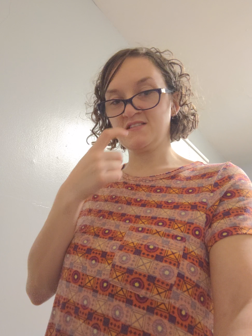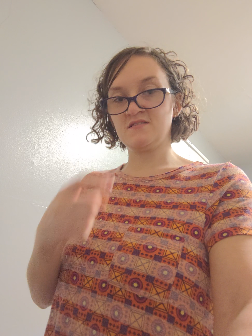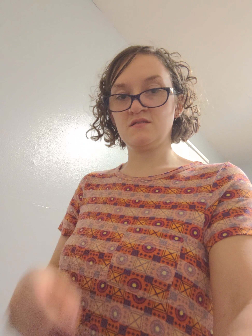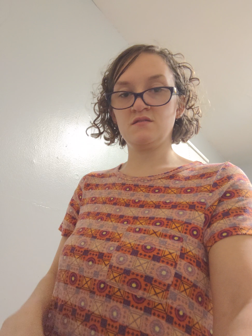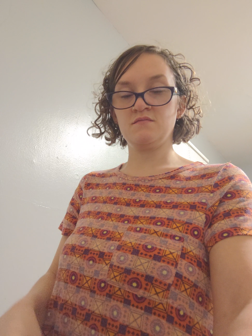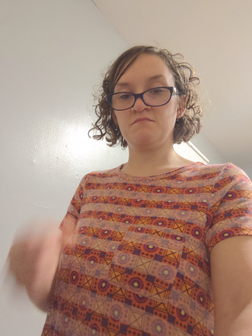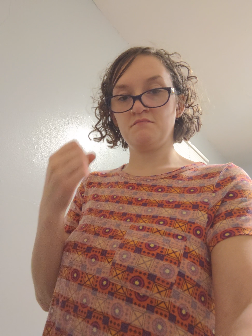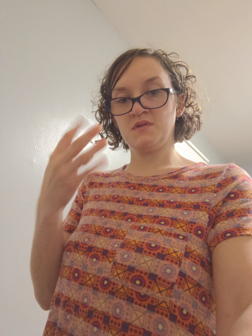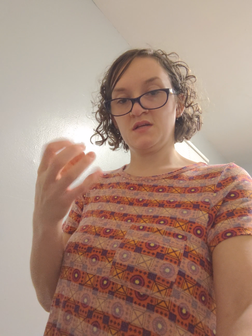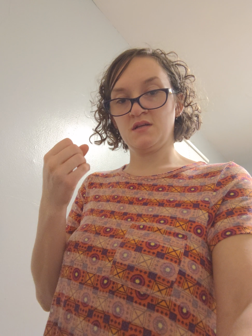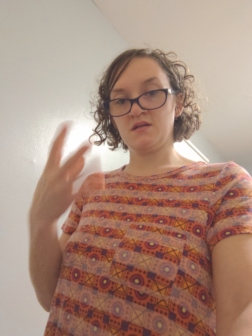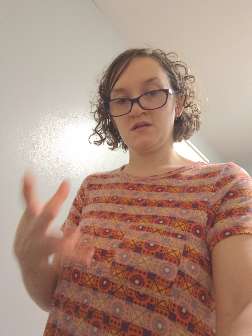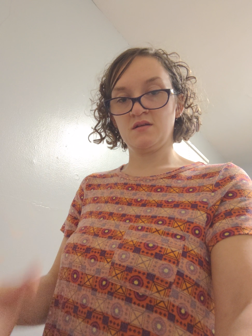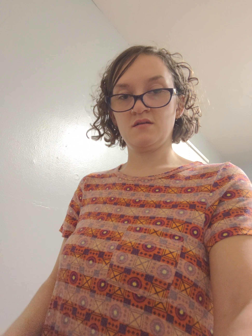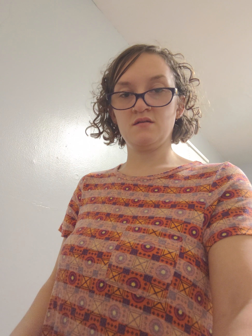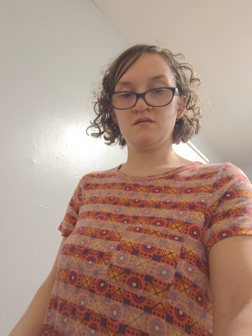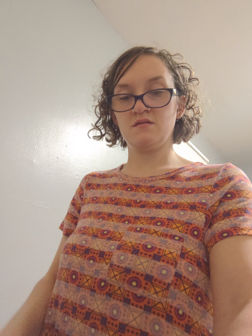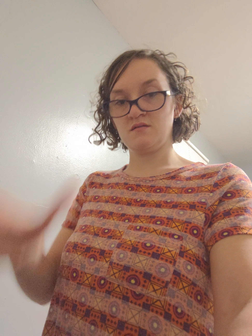many